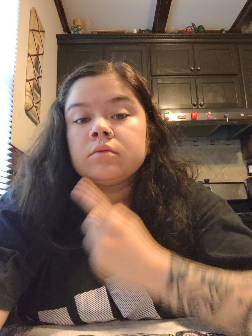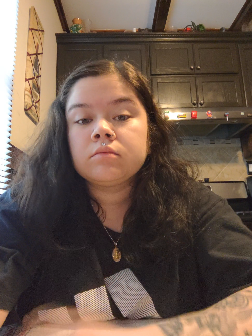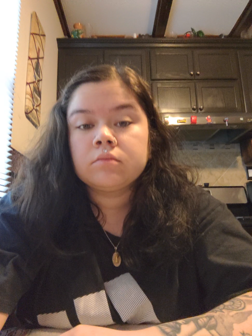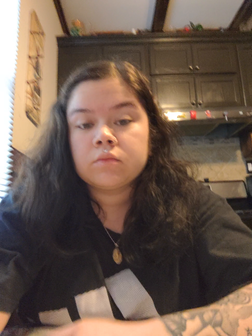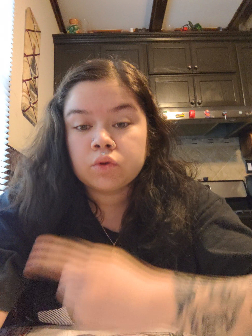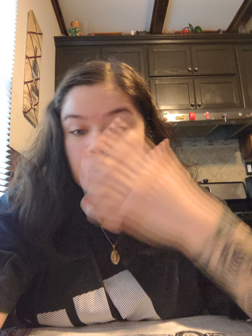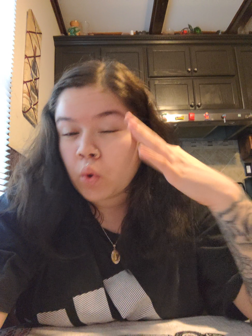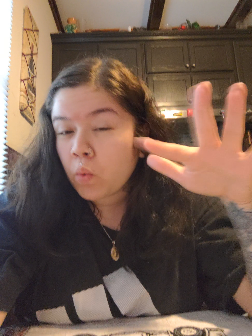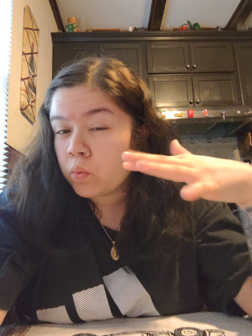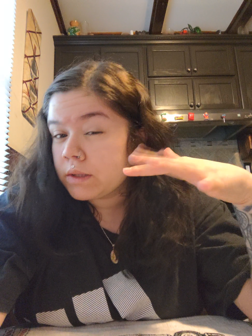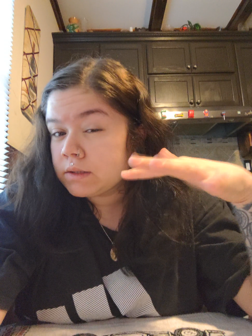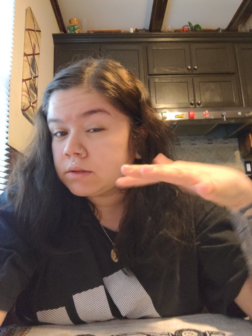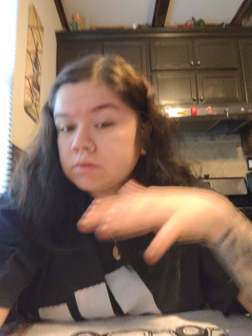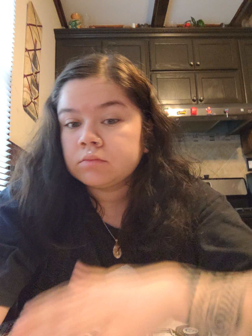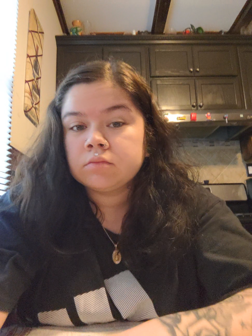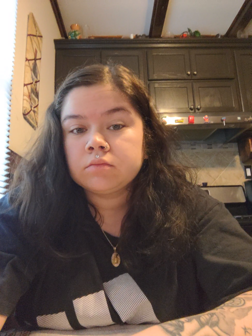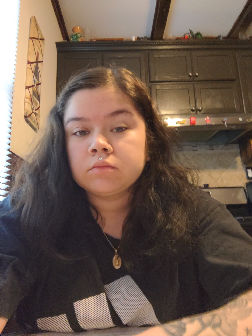noisy